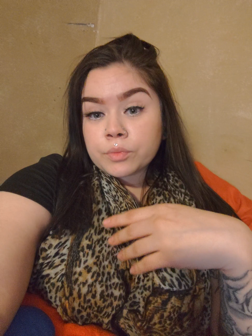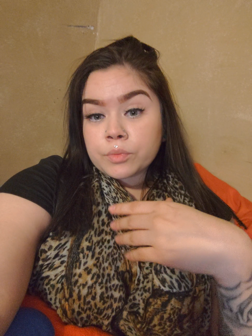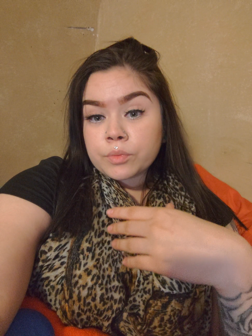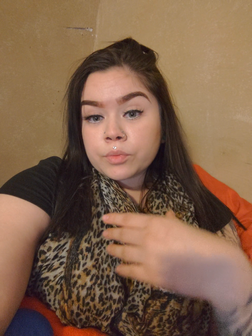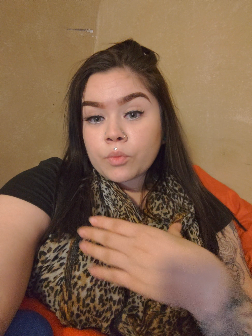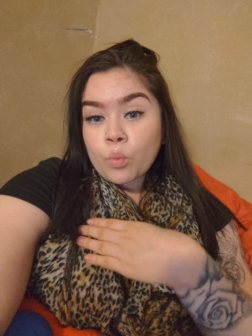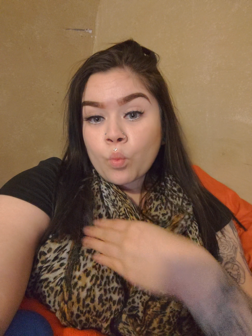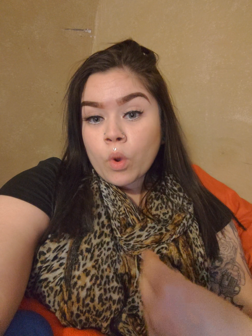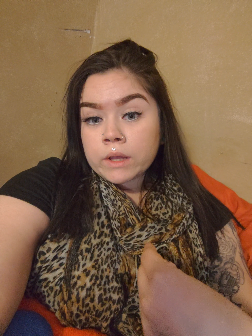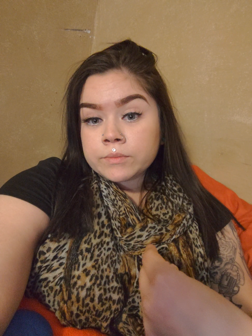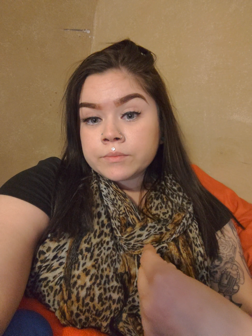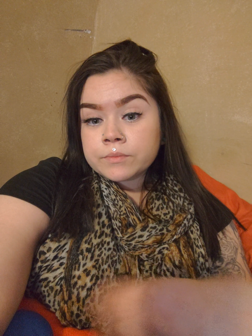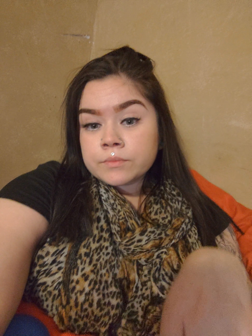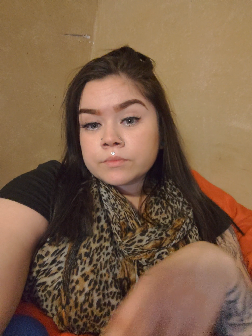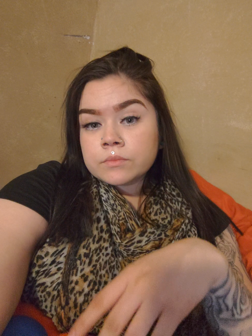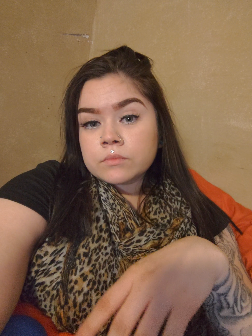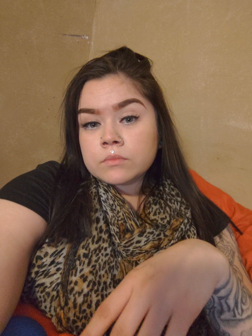white